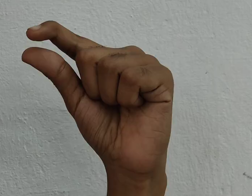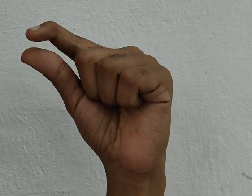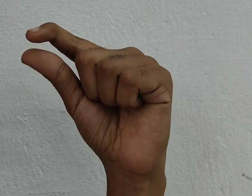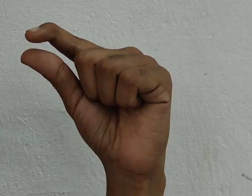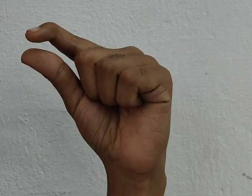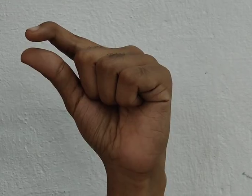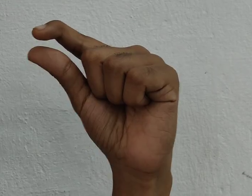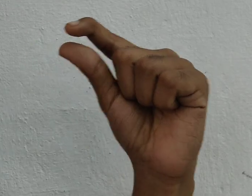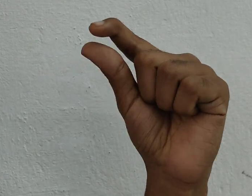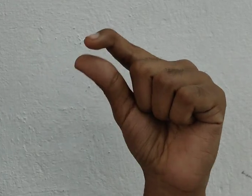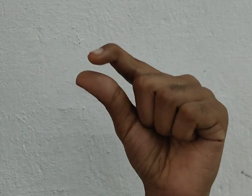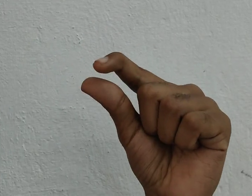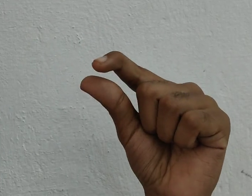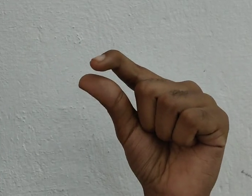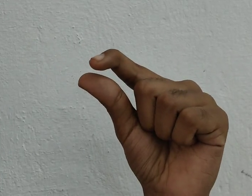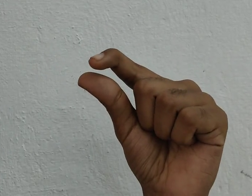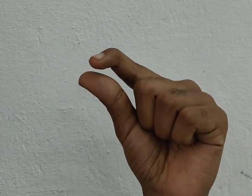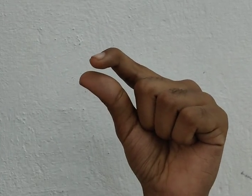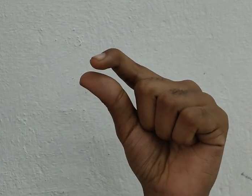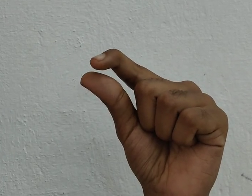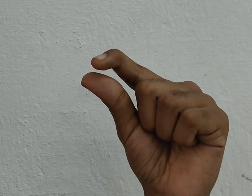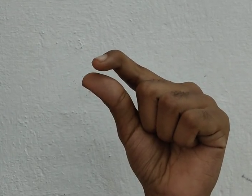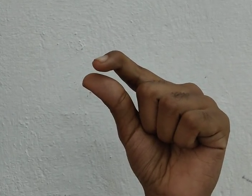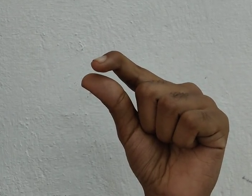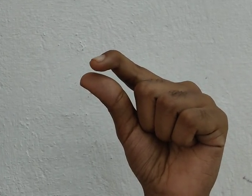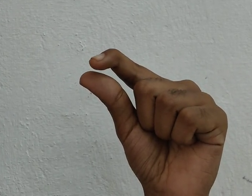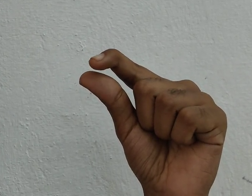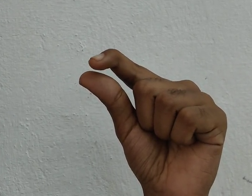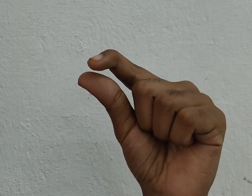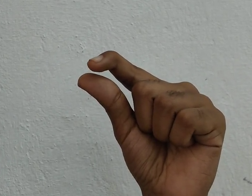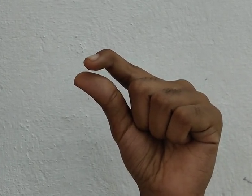ഊ